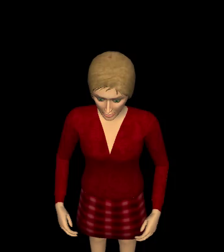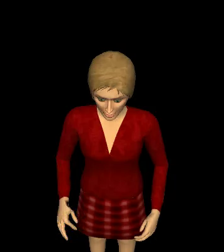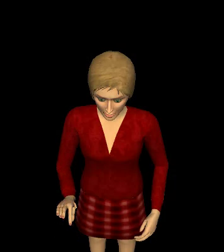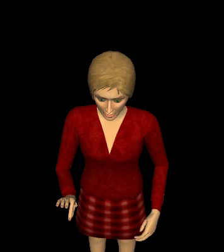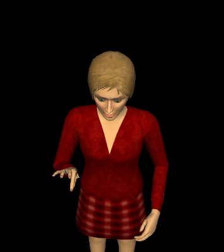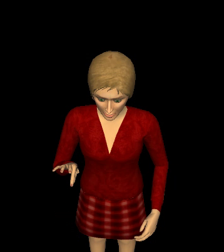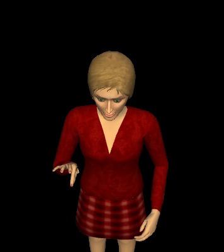أختار